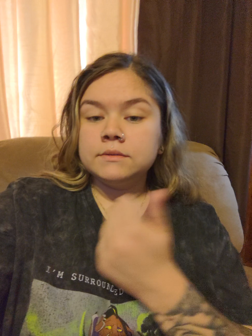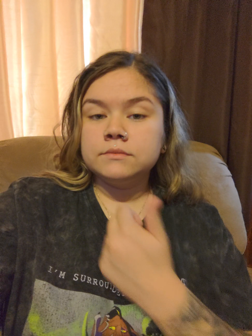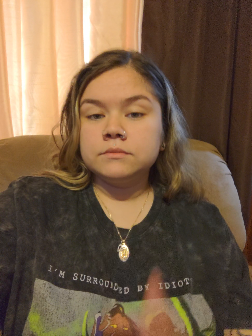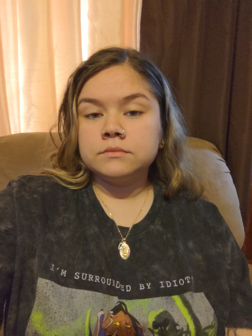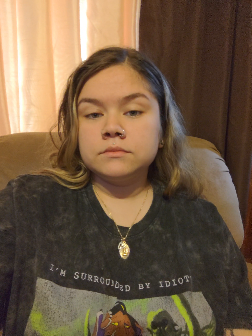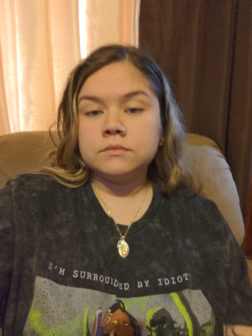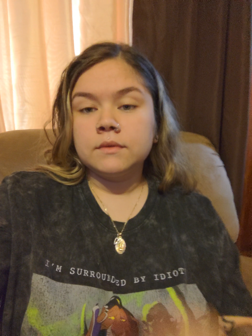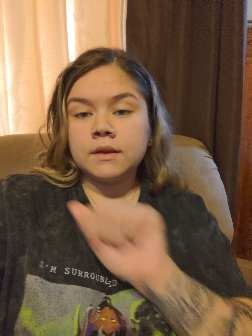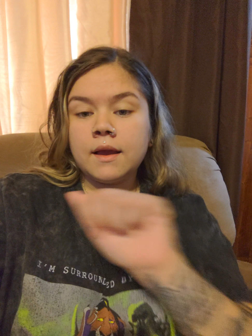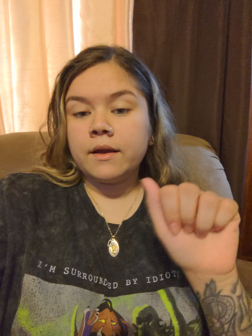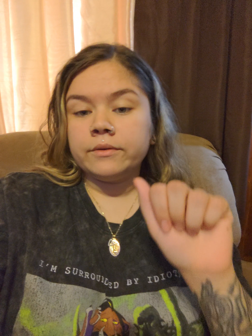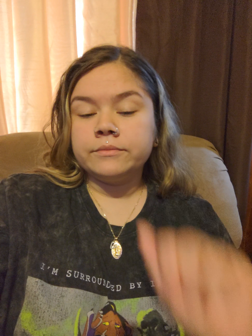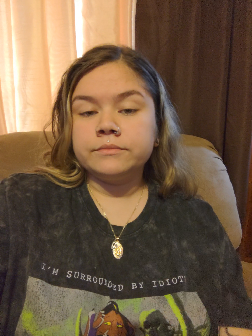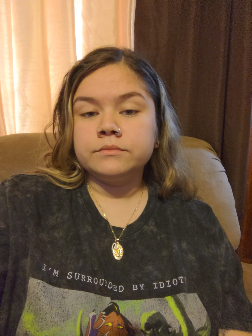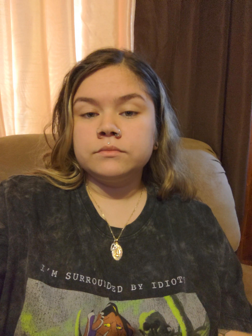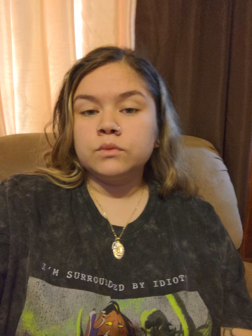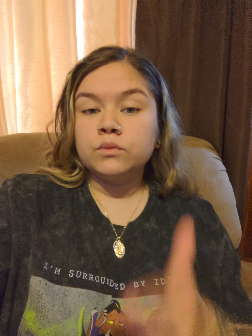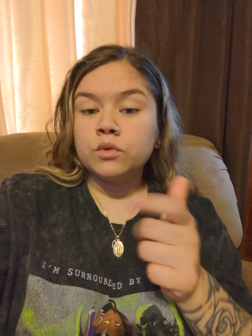a